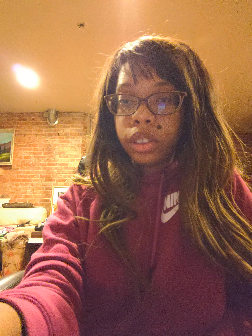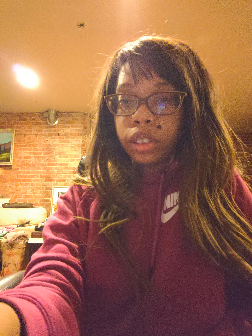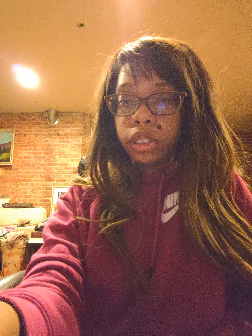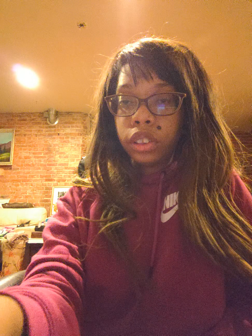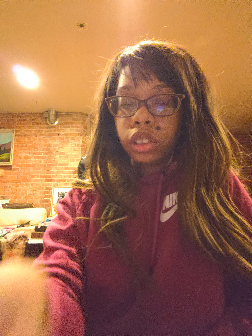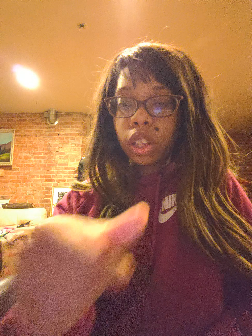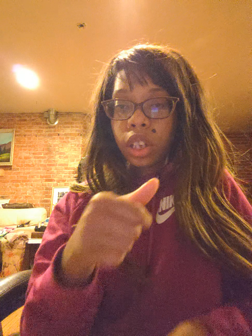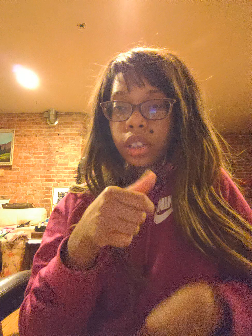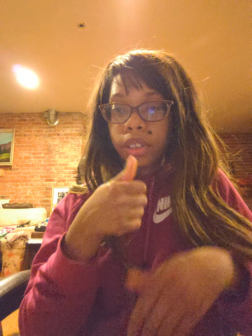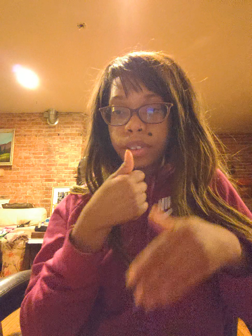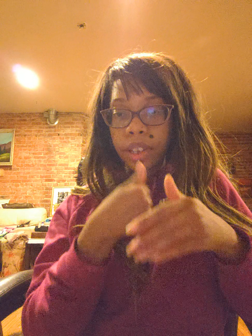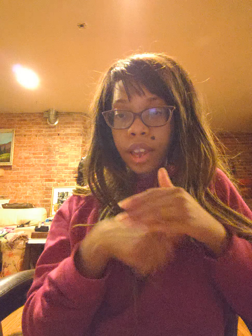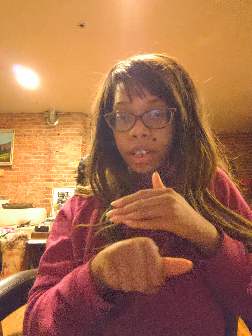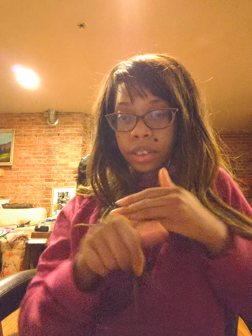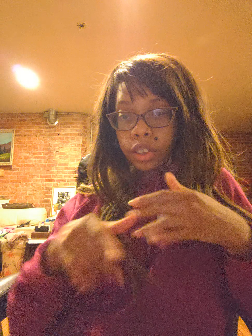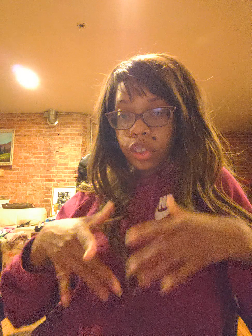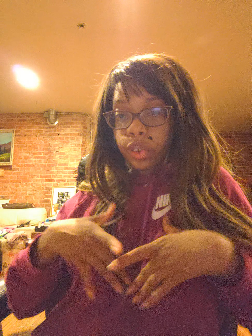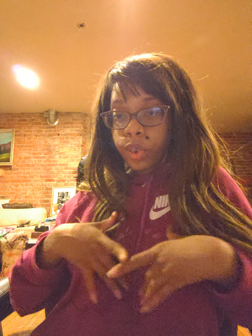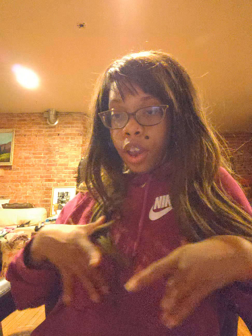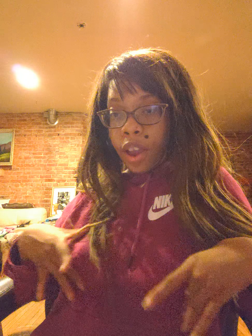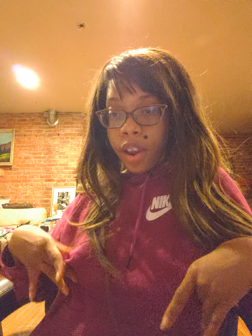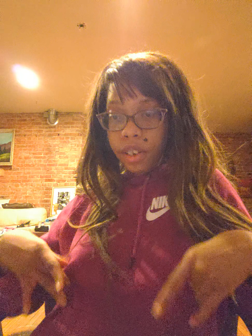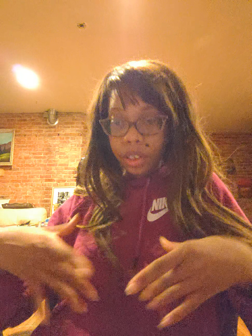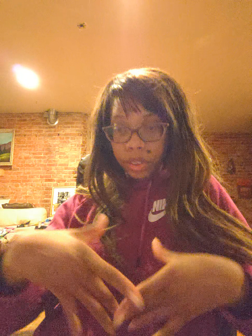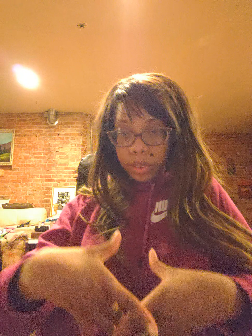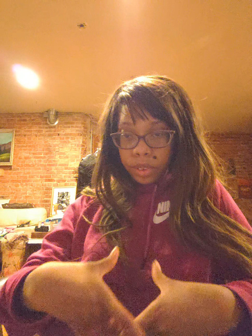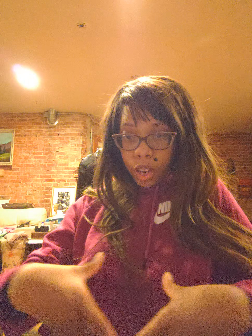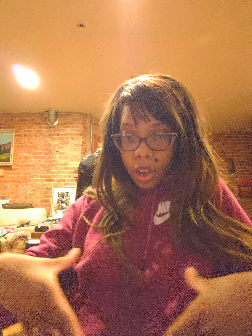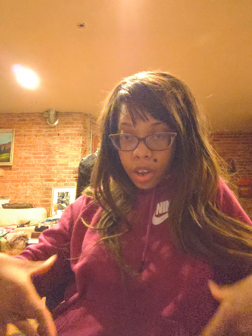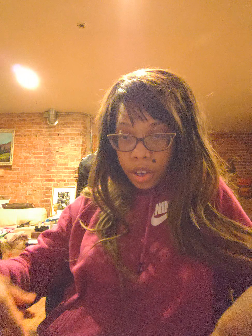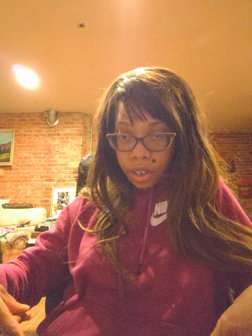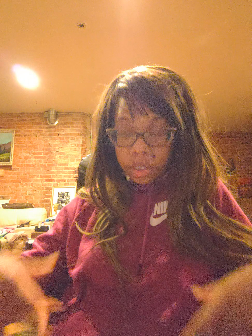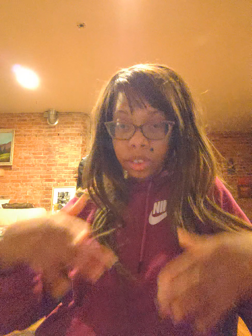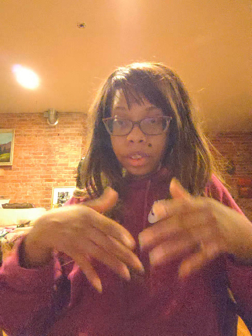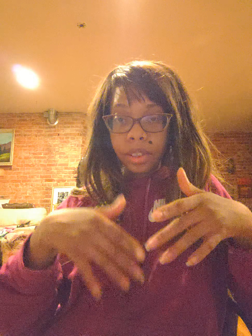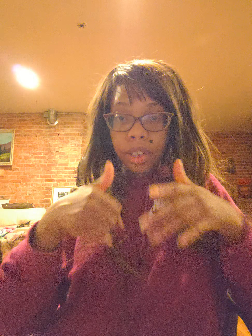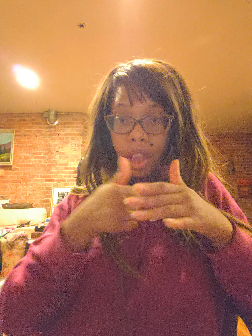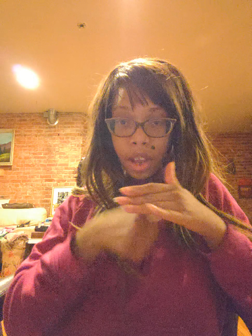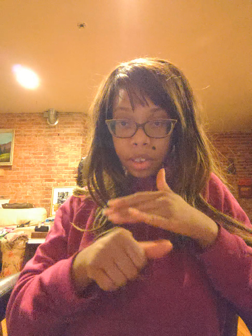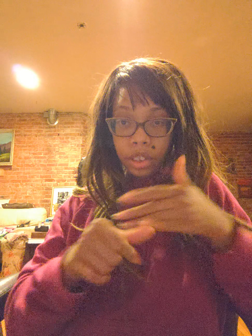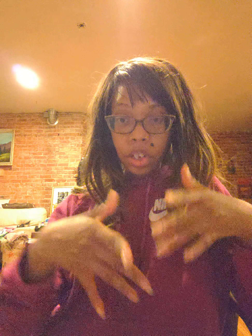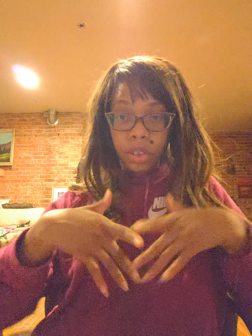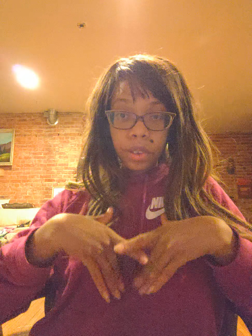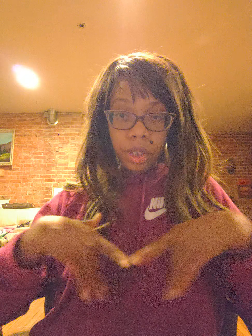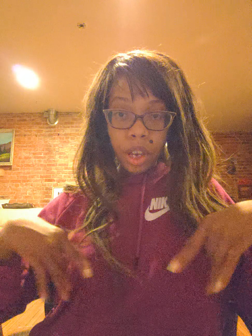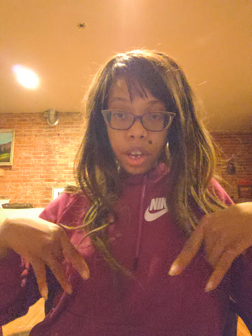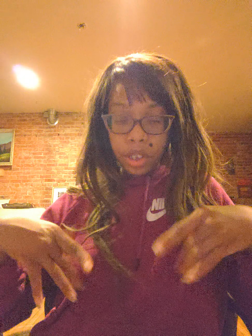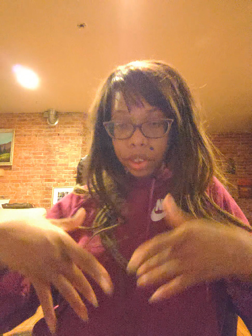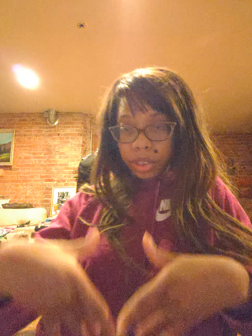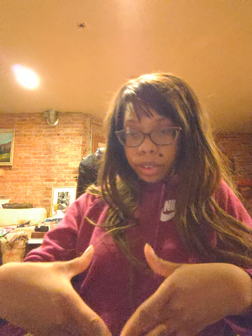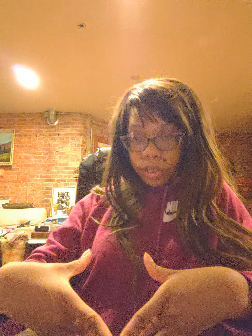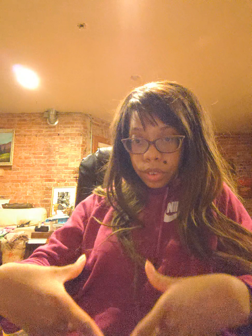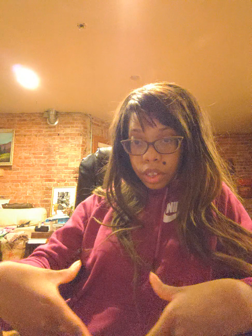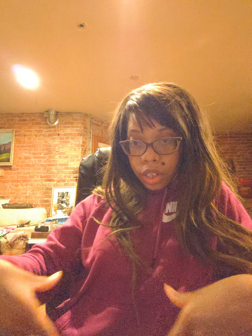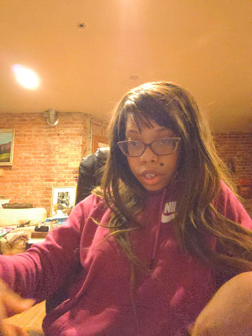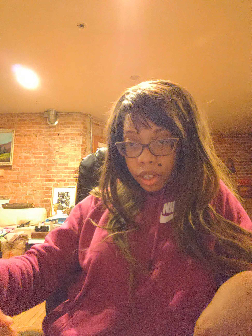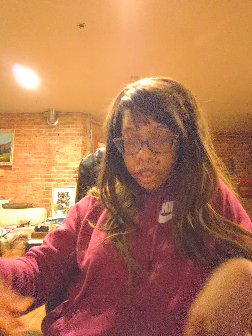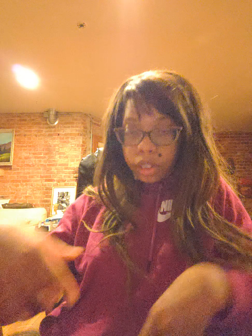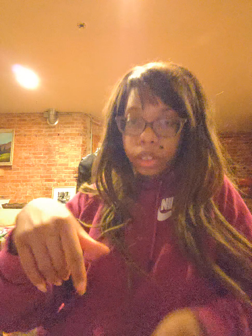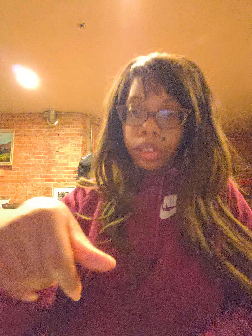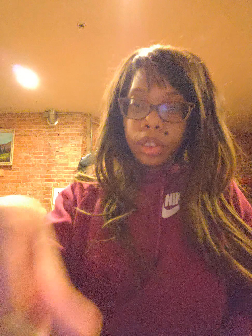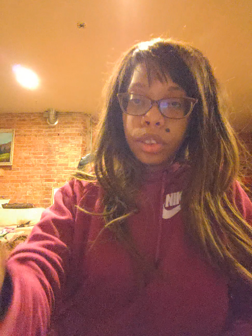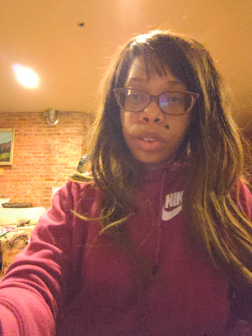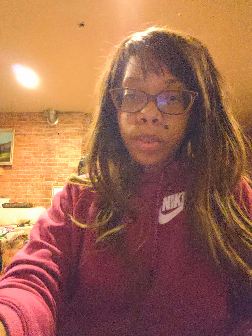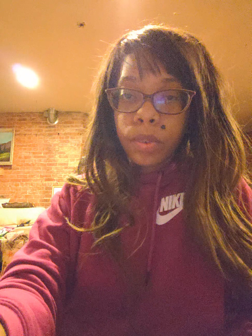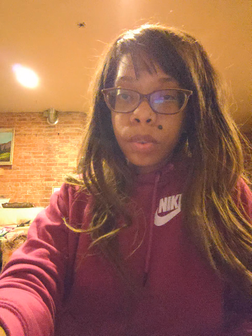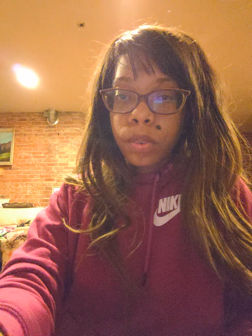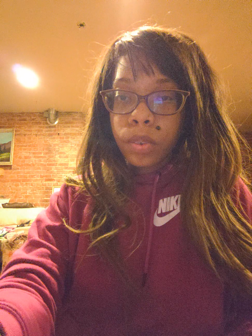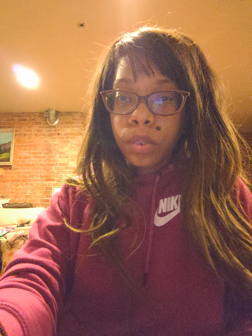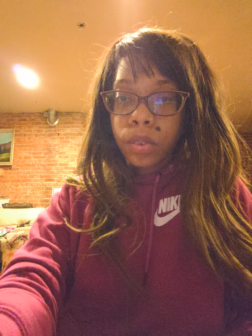underwear